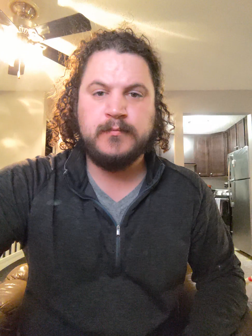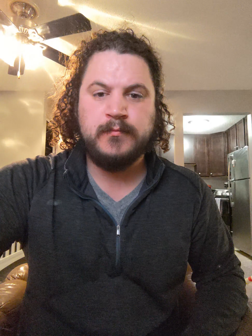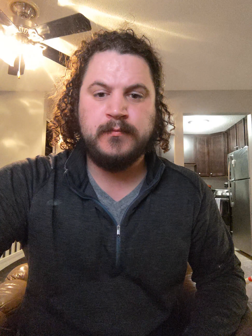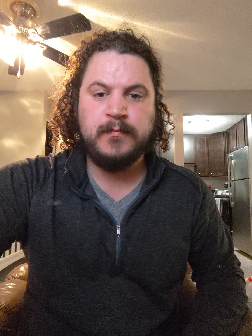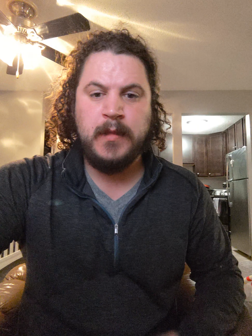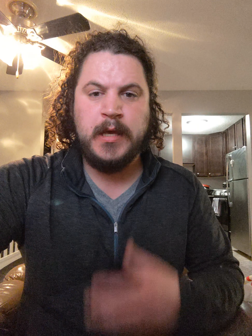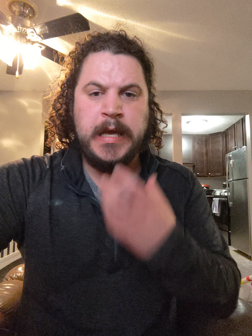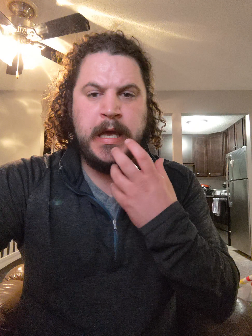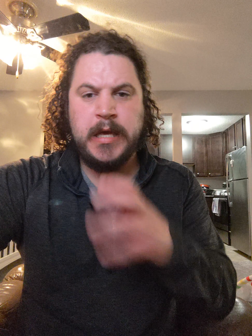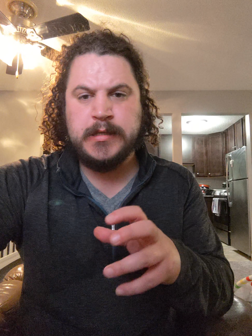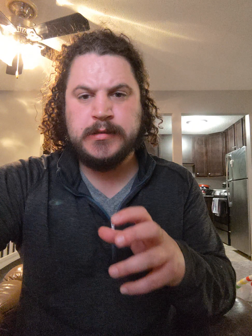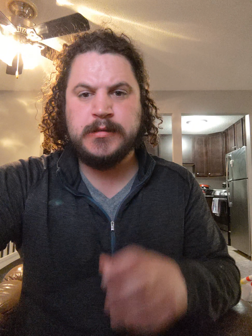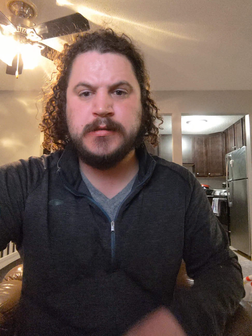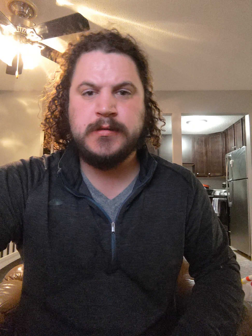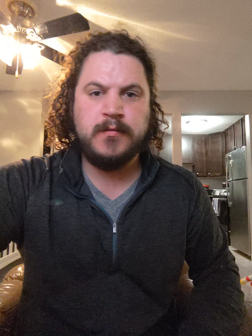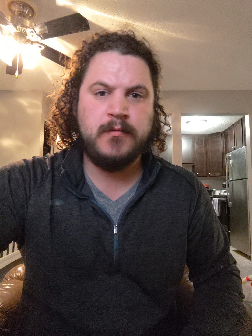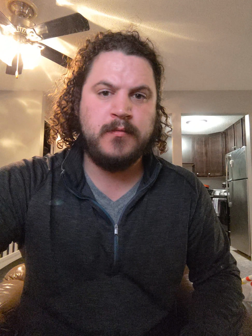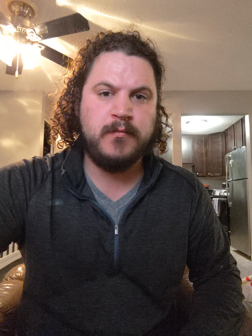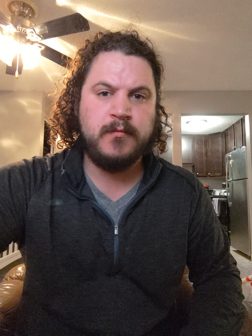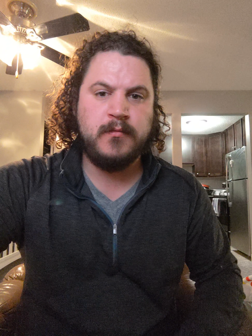hot